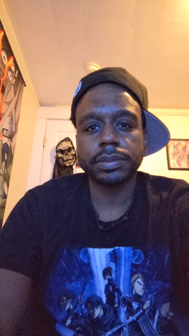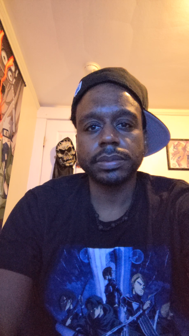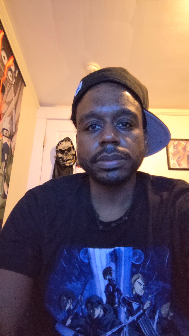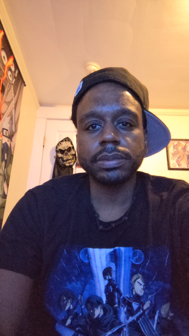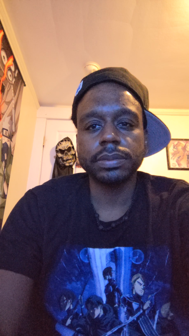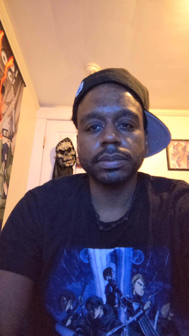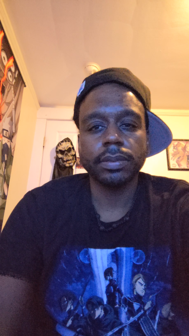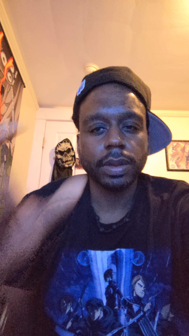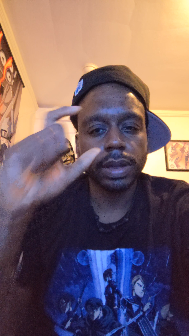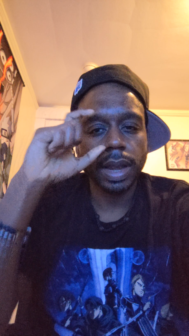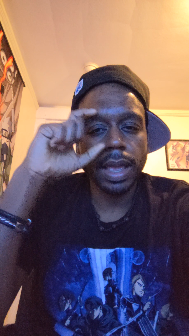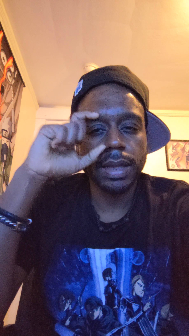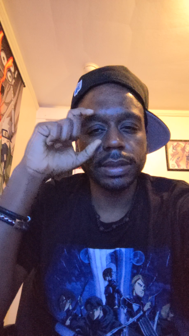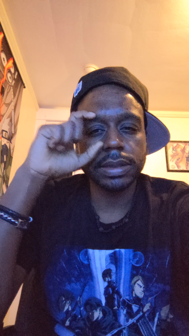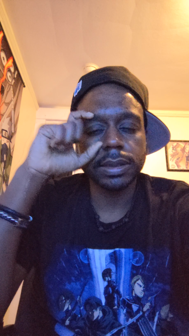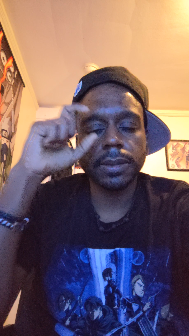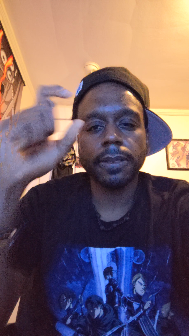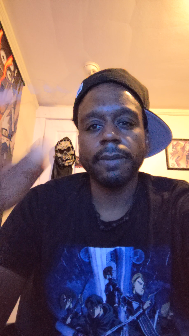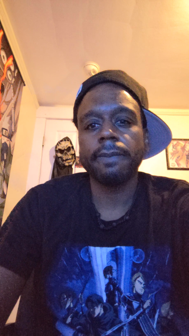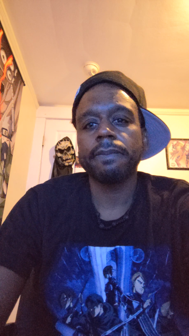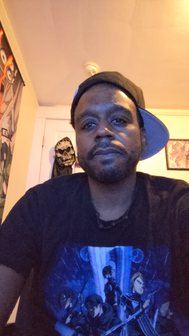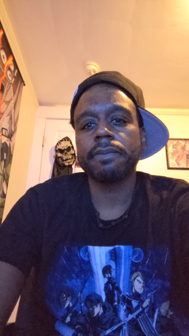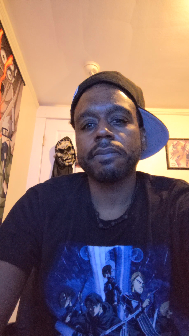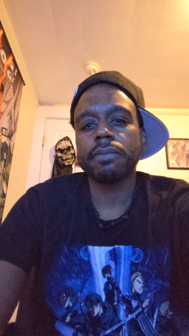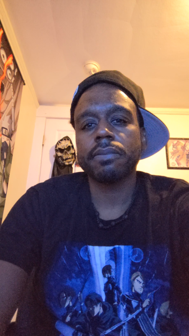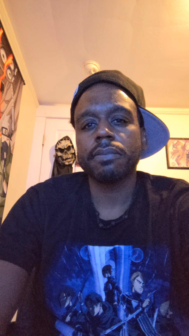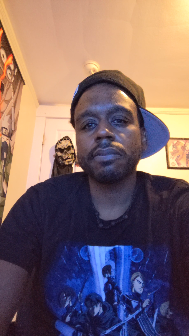glasses